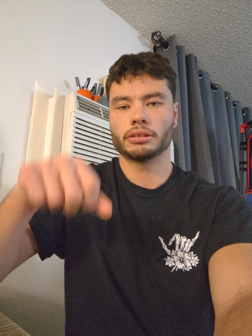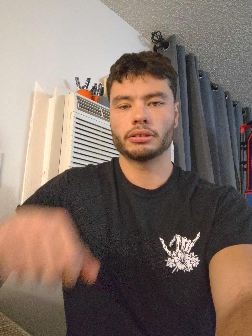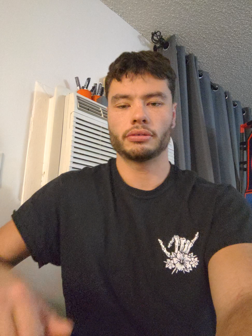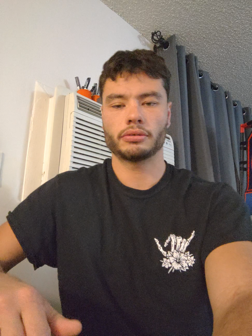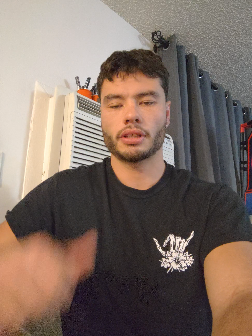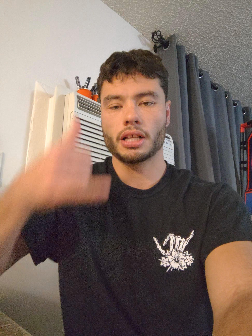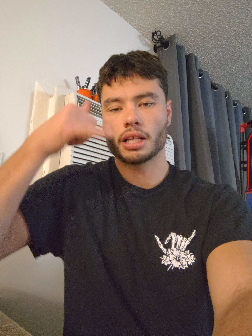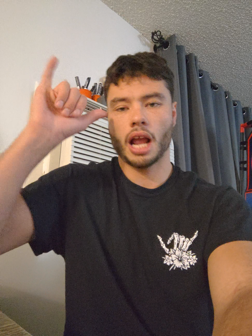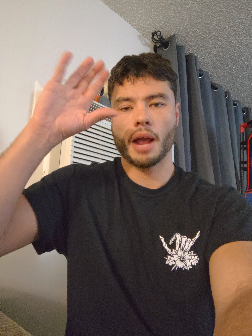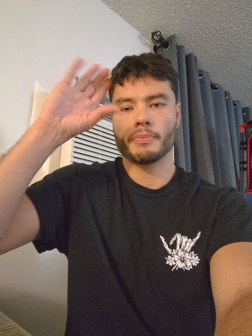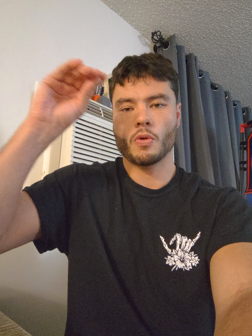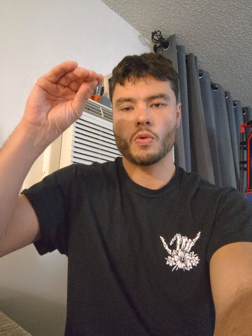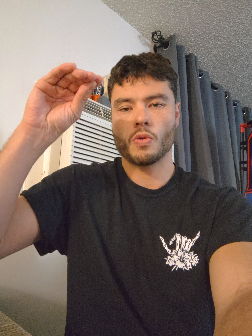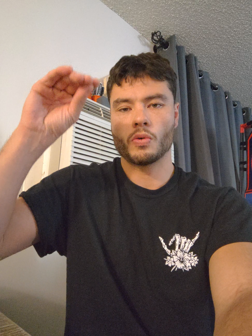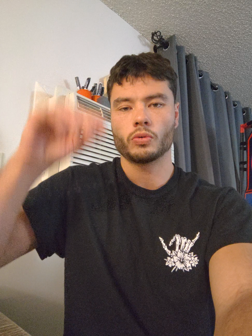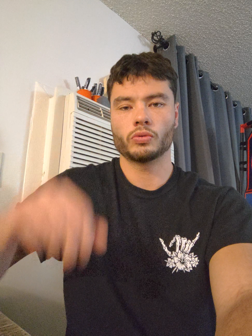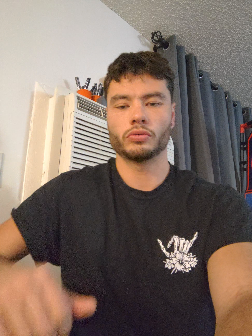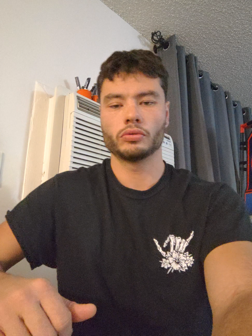cowboy